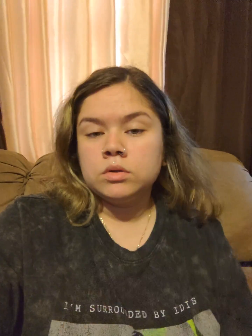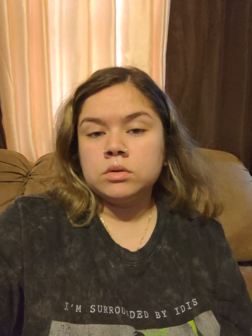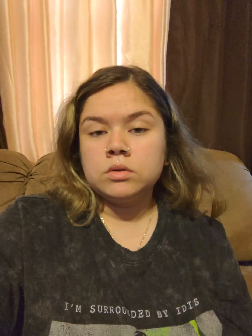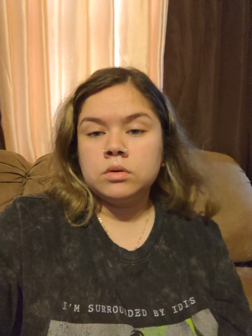potato